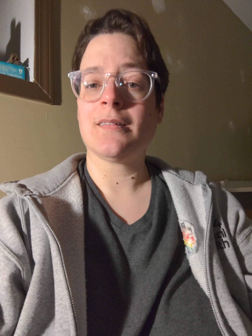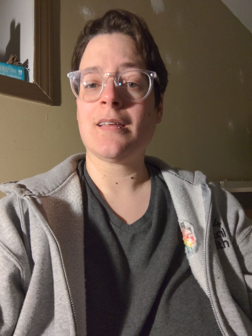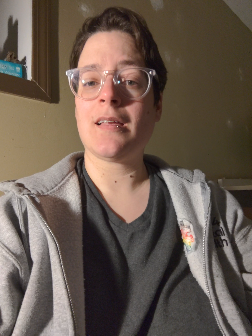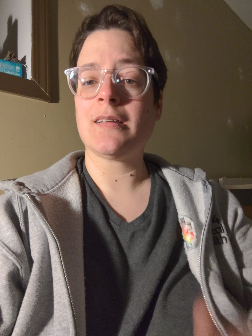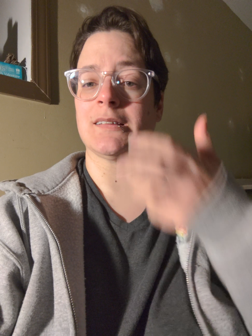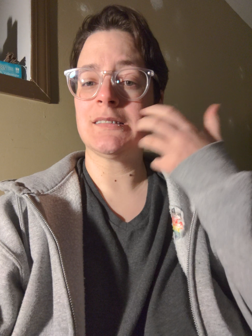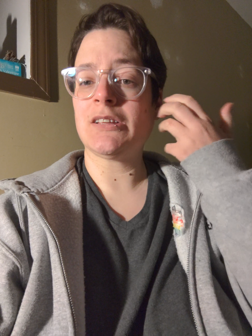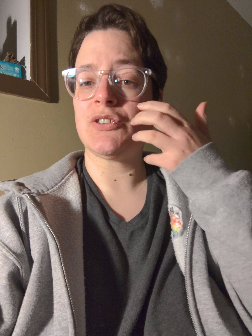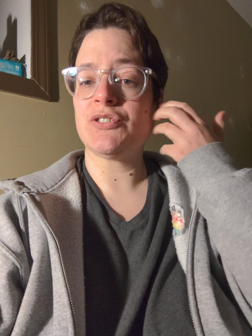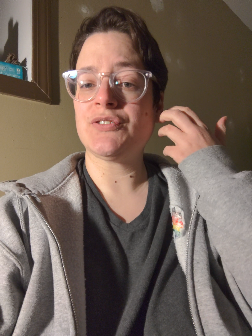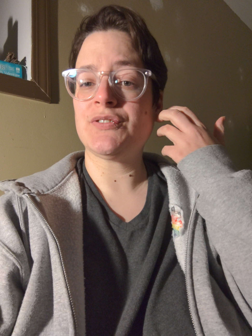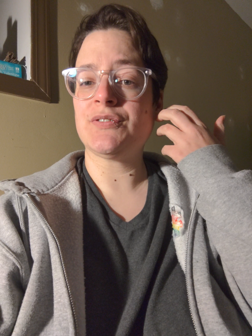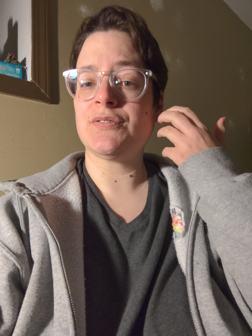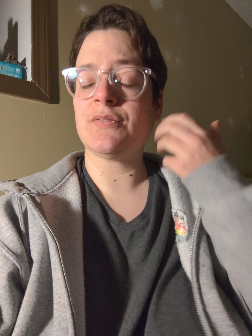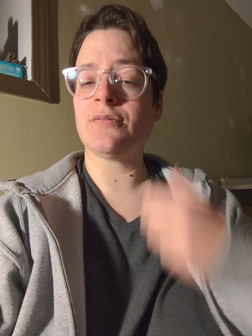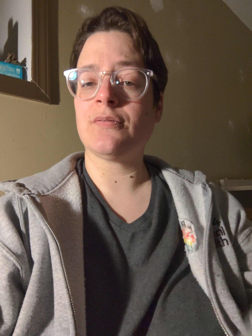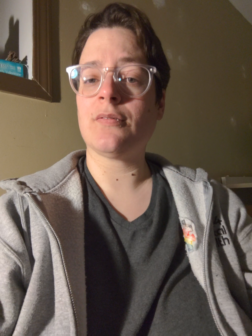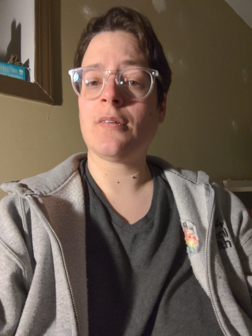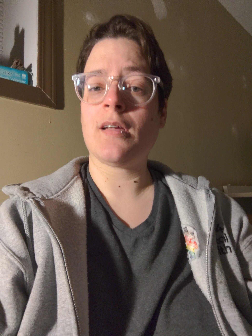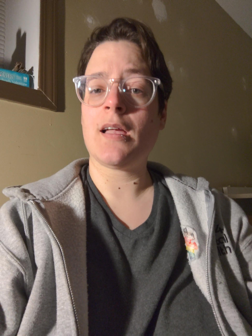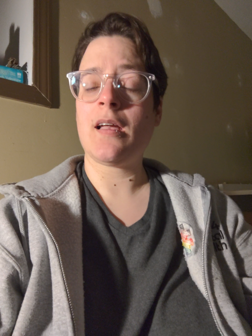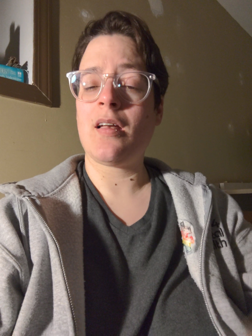tiger